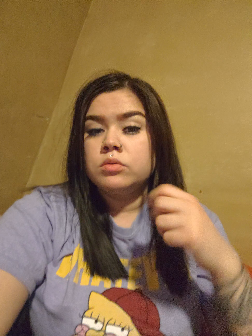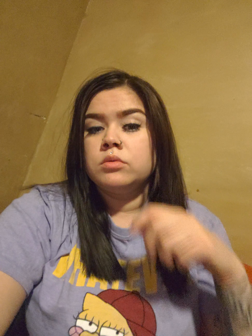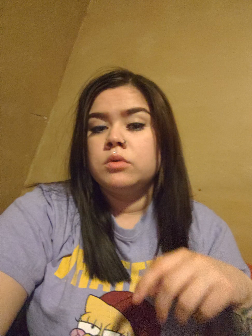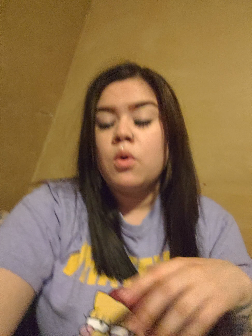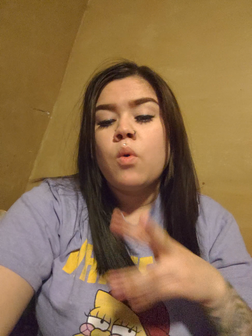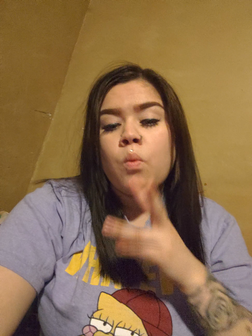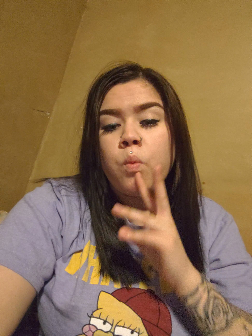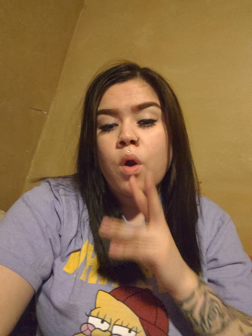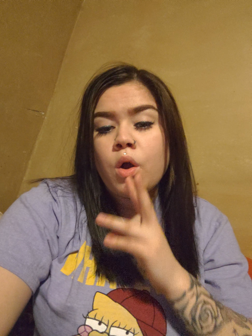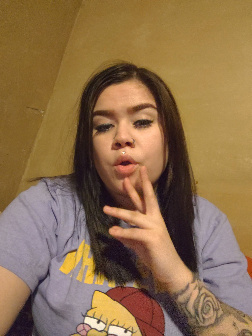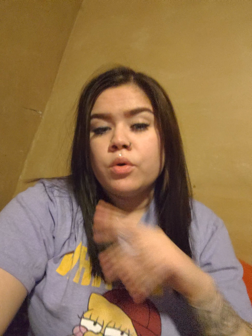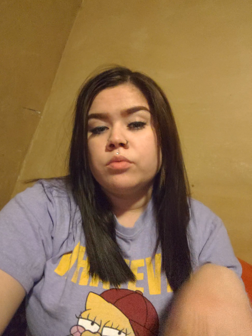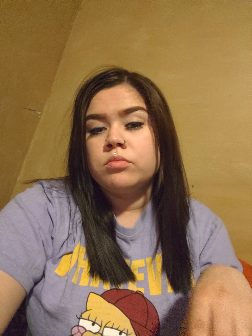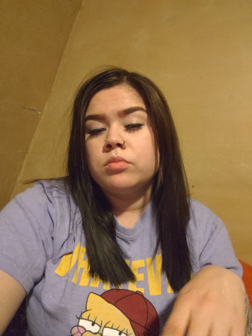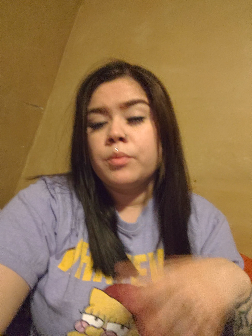water